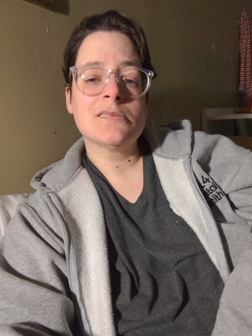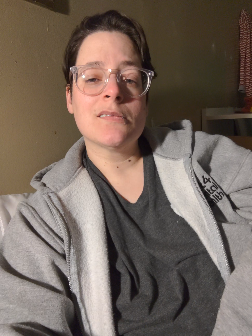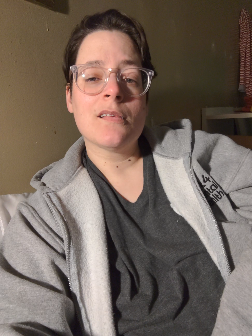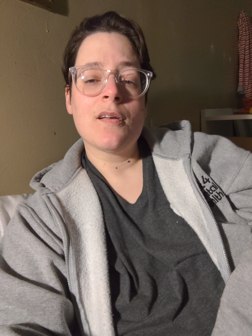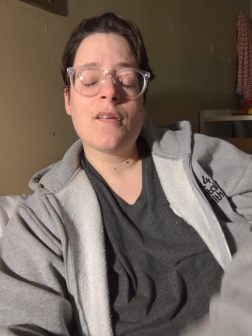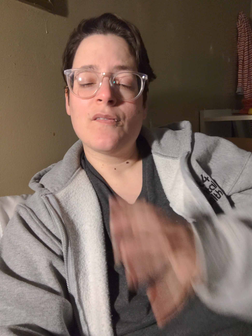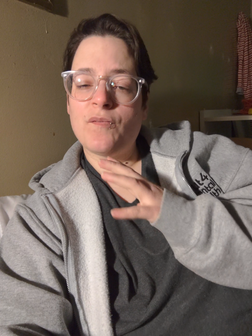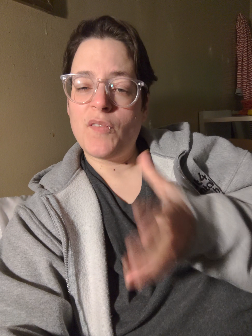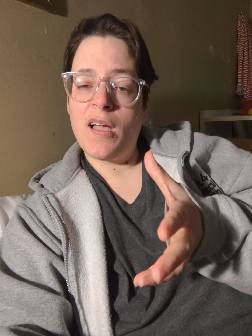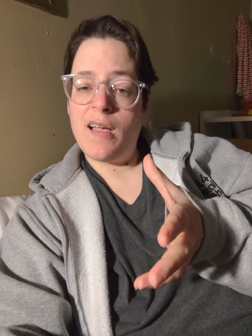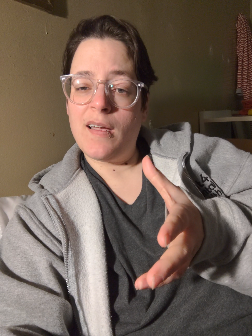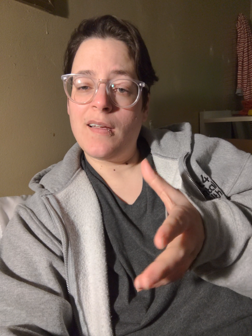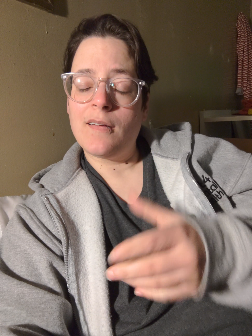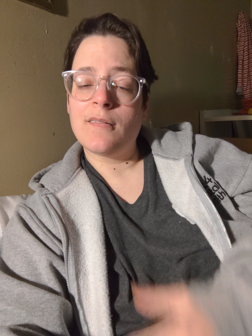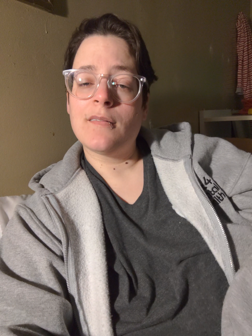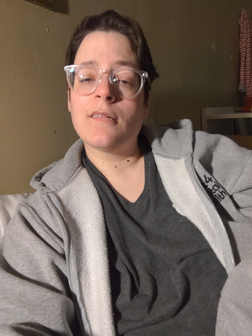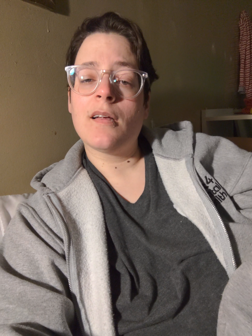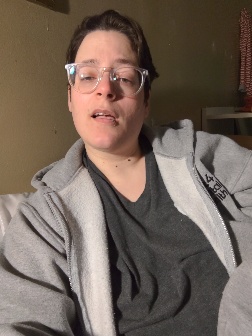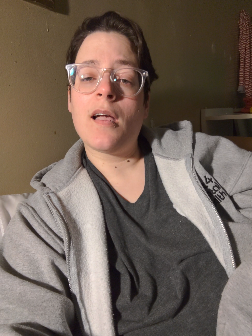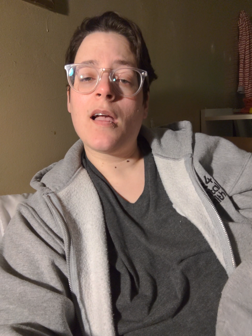fine